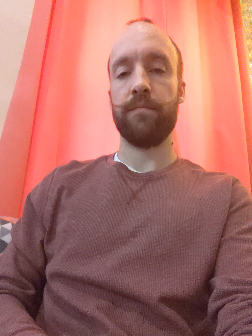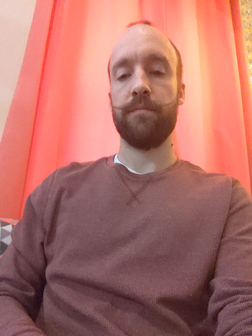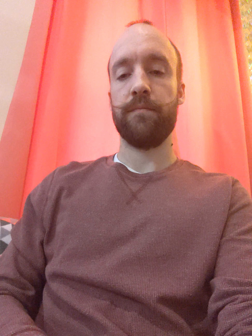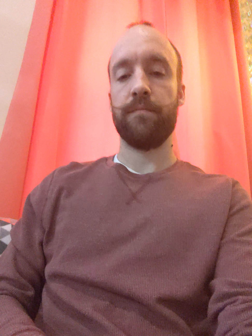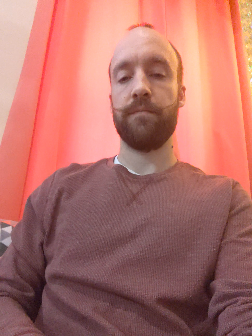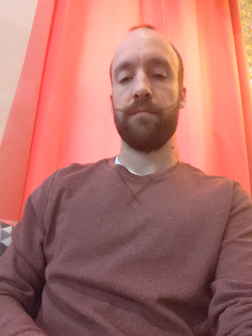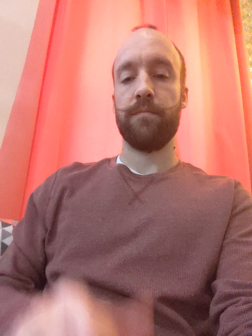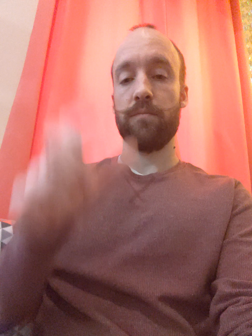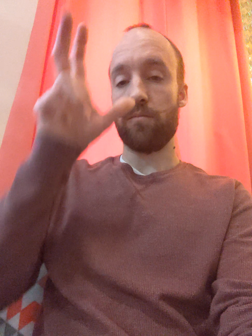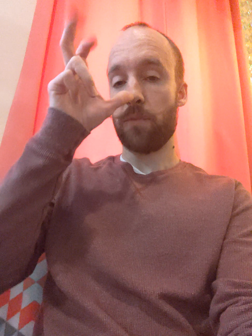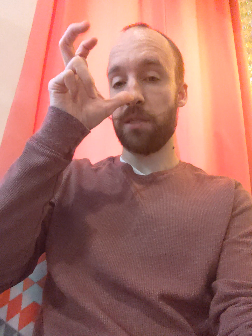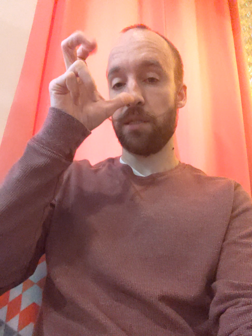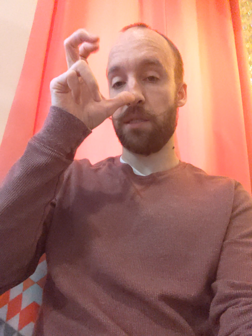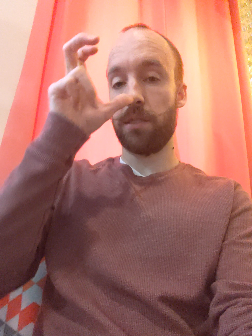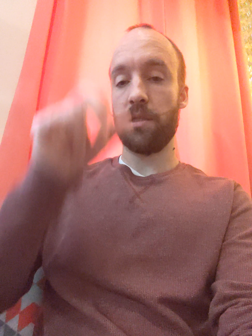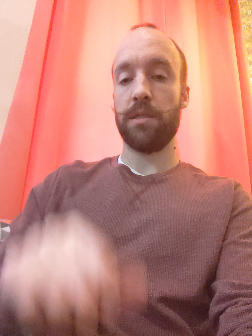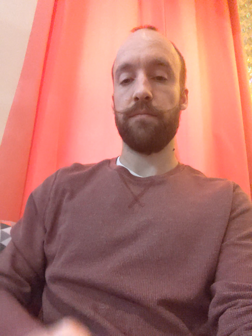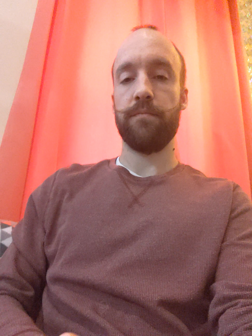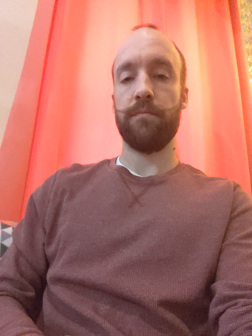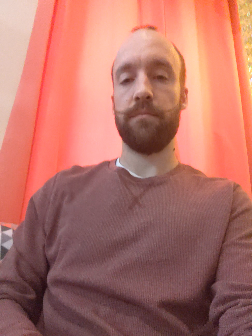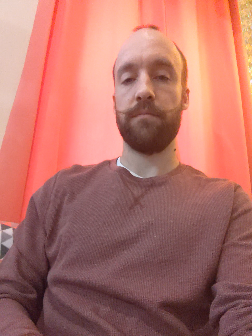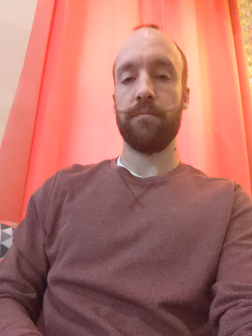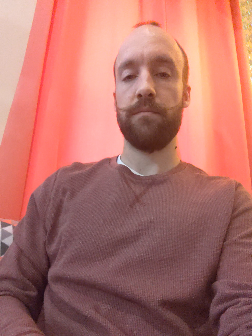bug